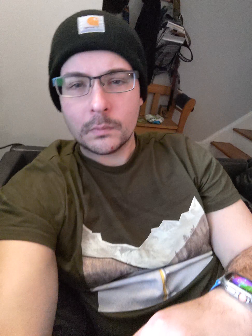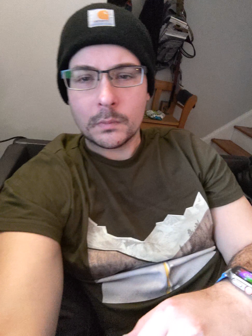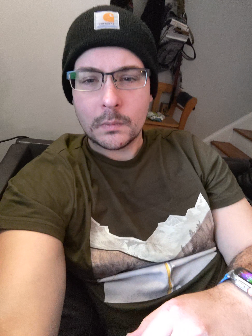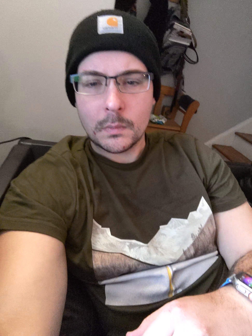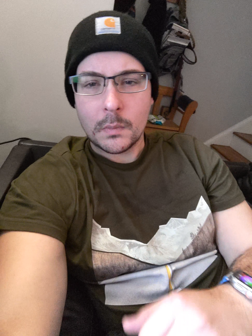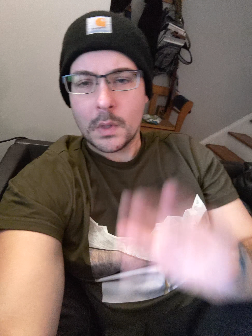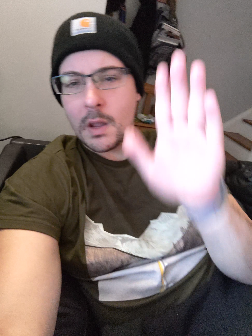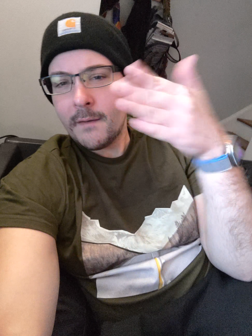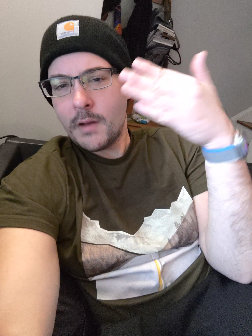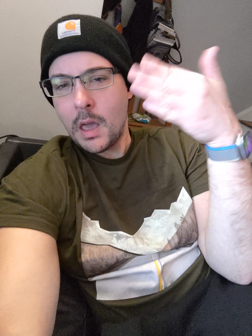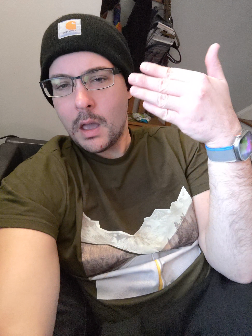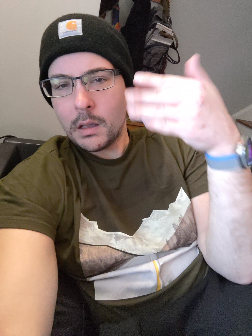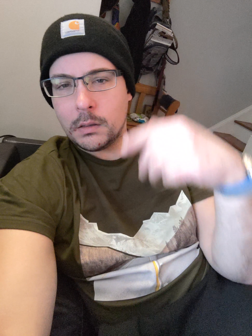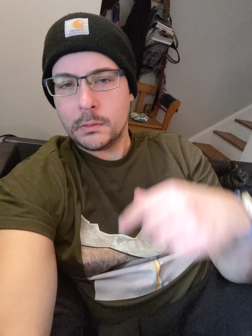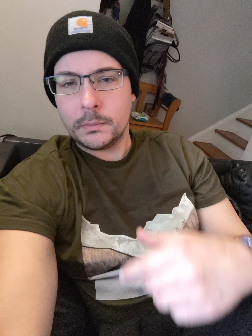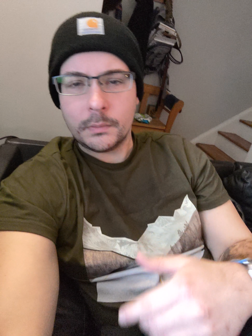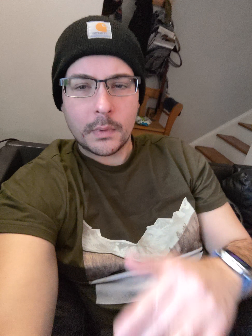flag